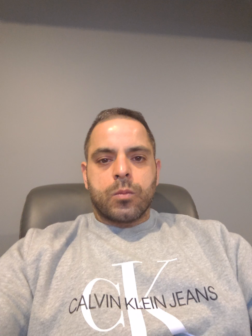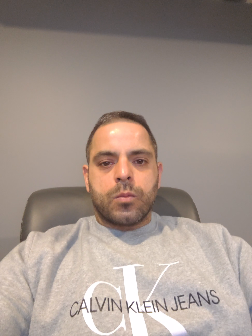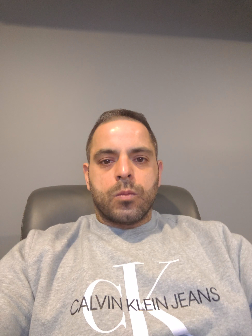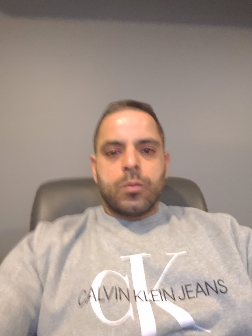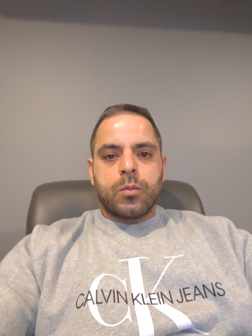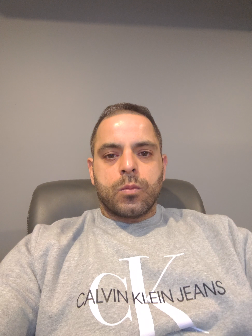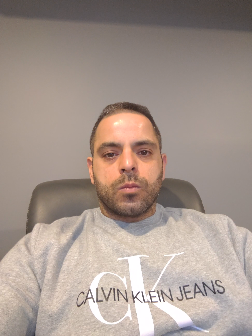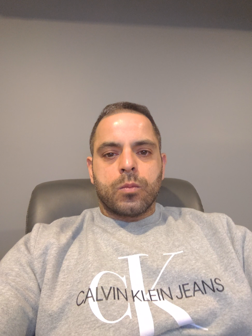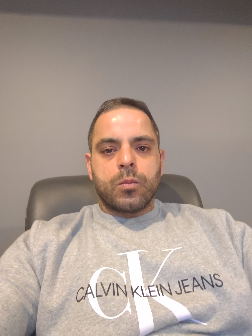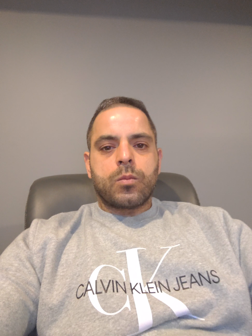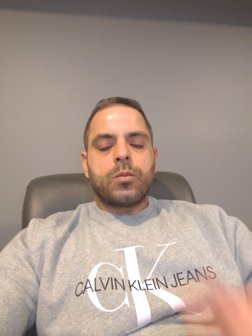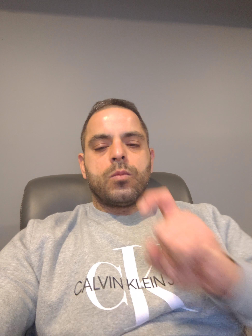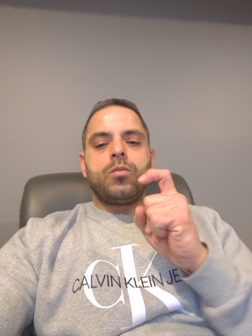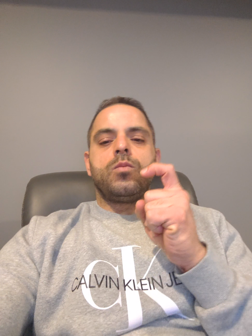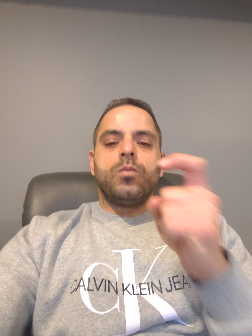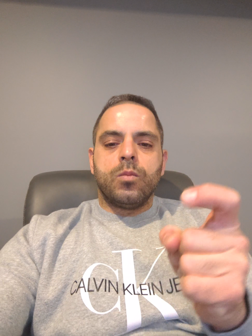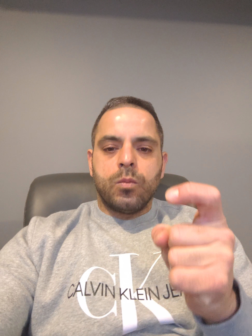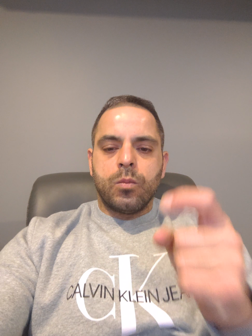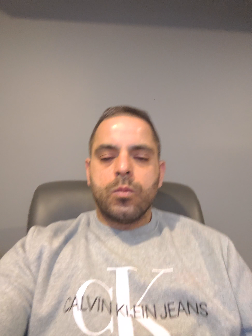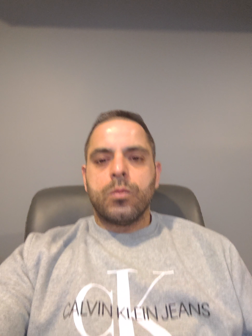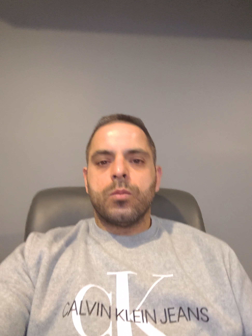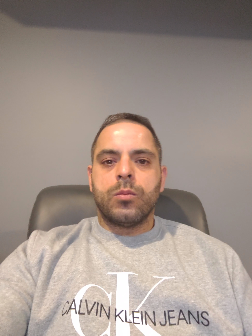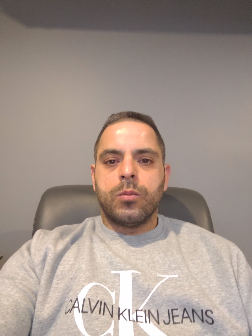gift